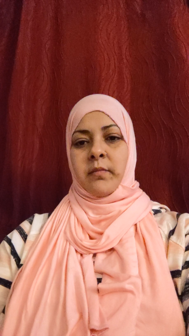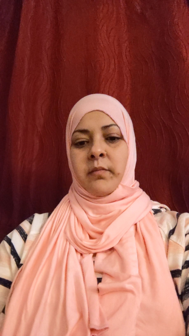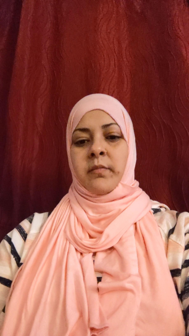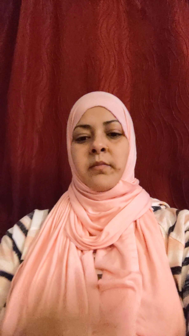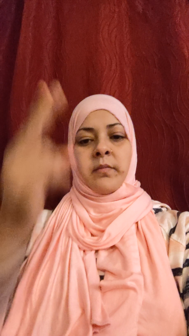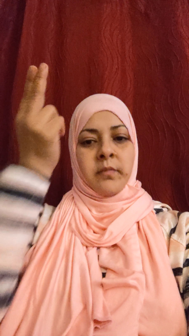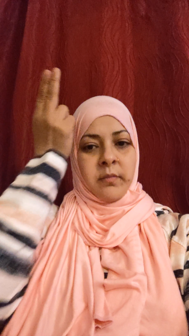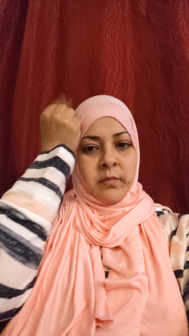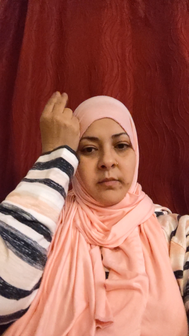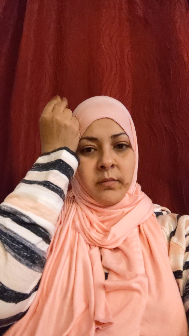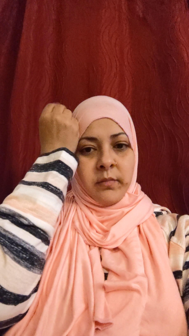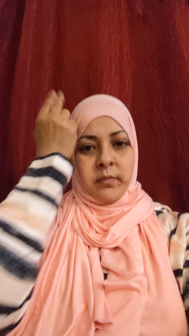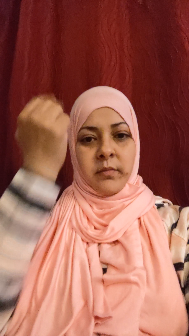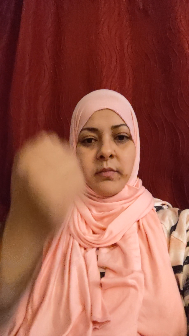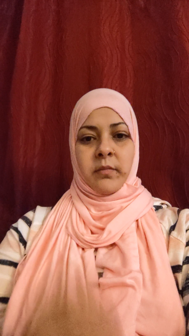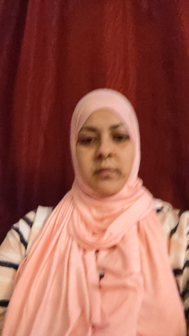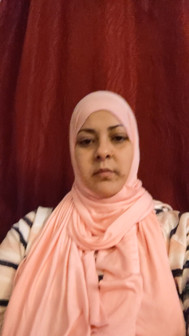rabbit